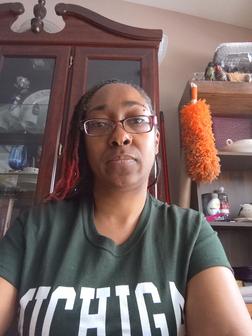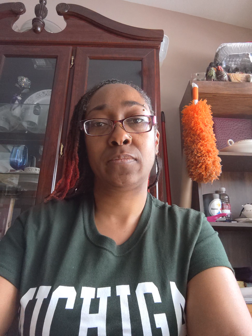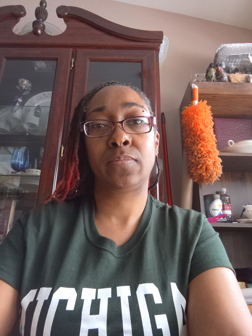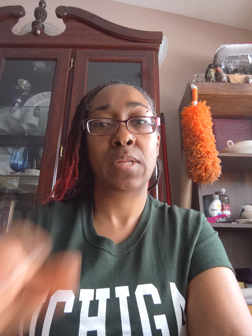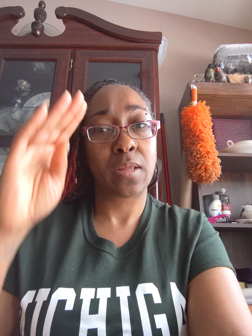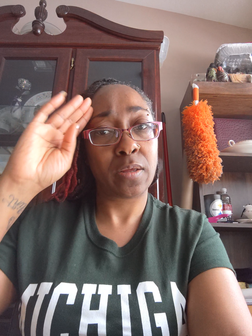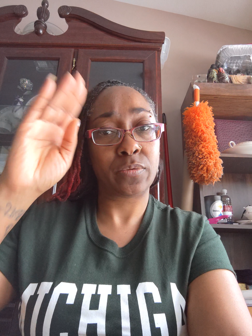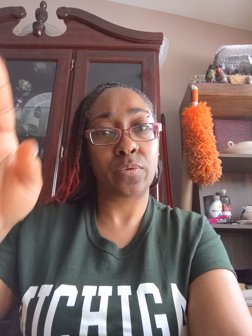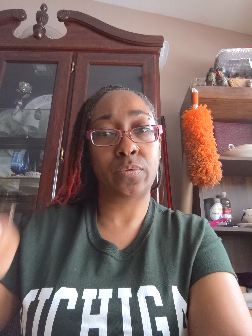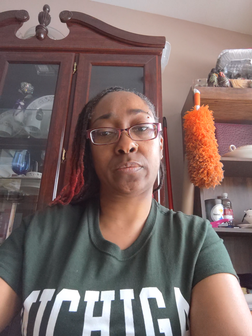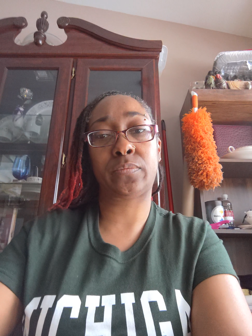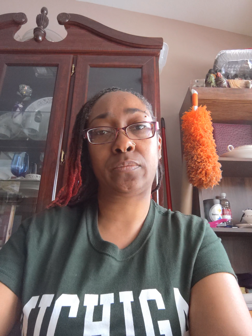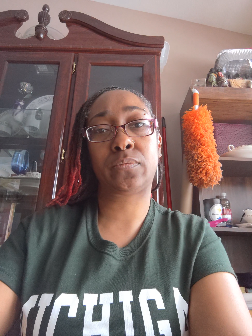hello